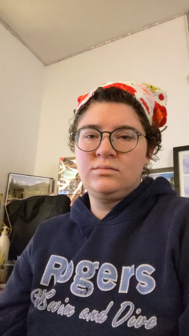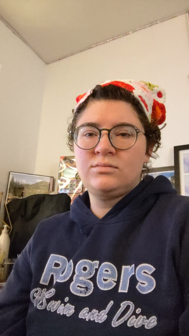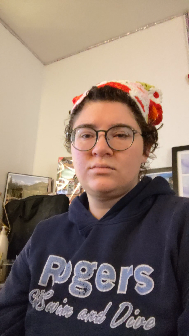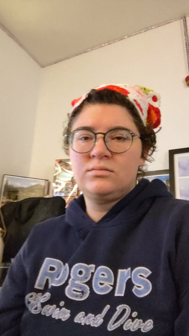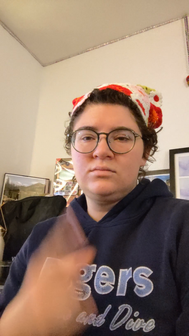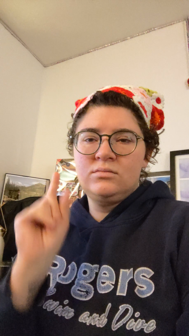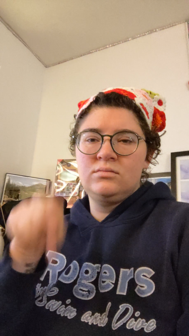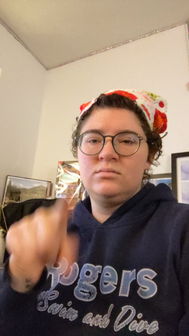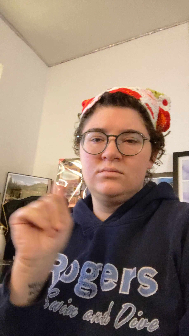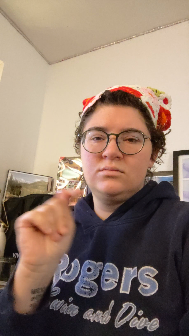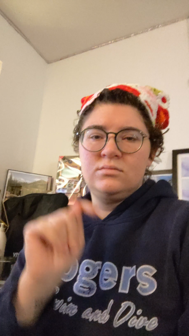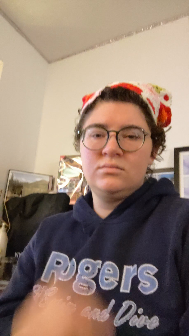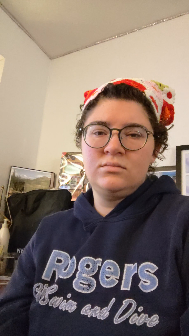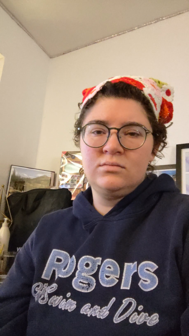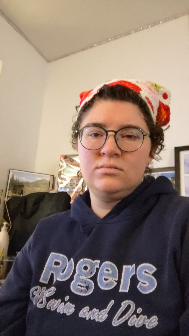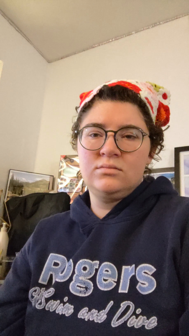go potty